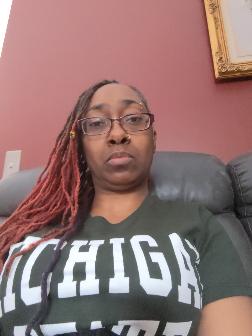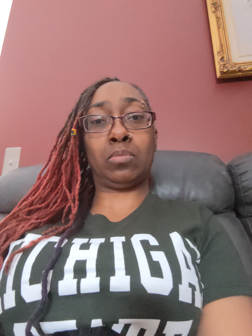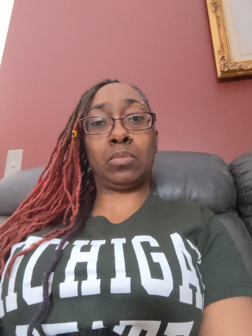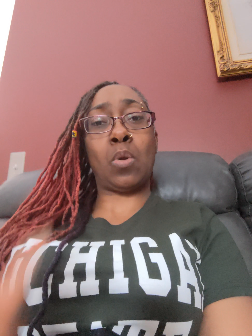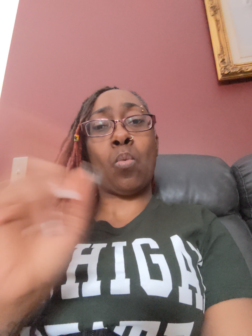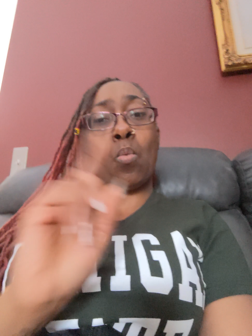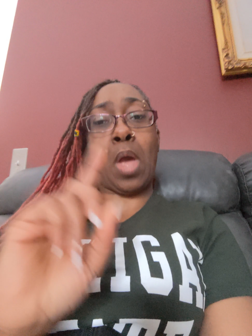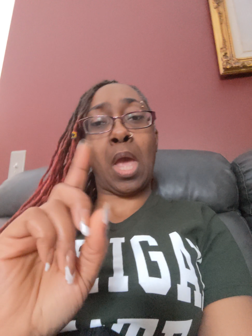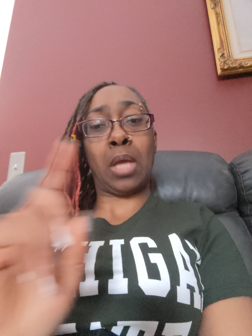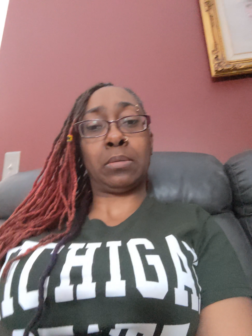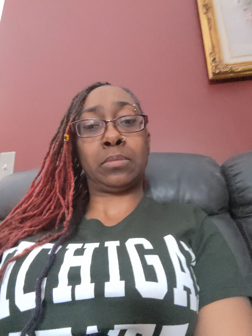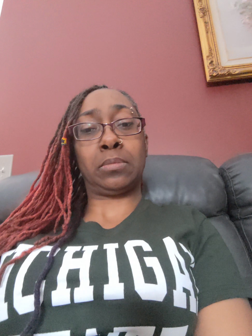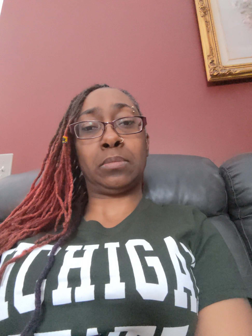where